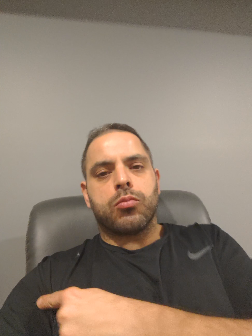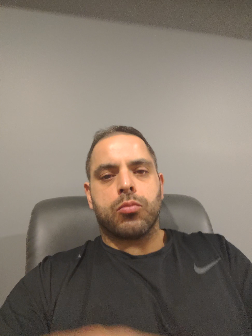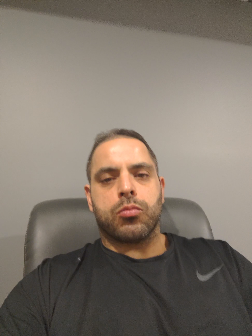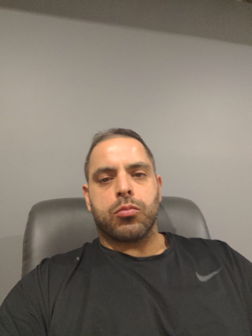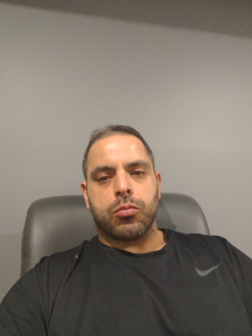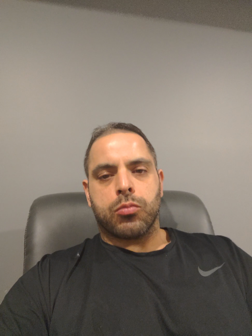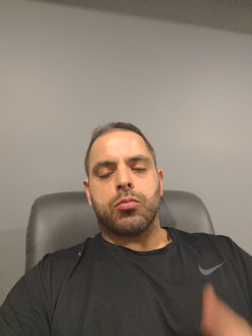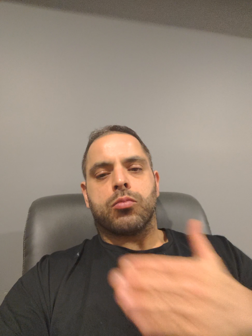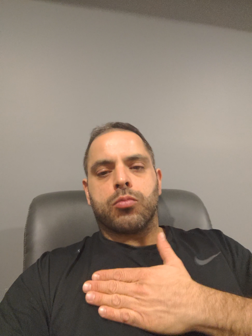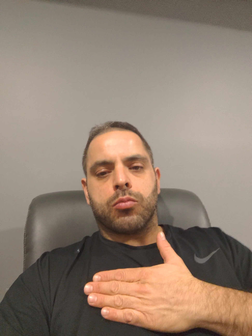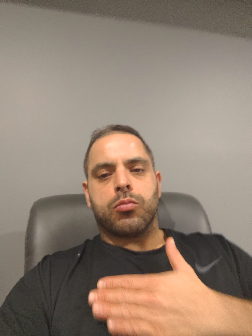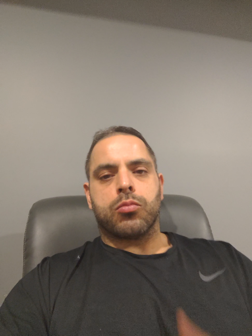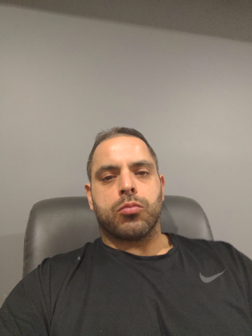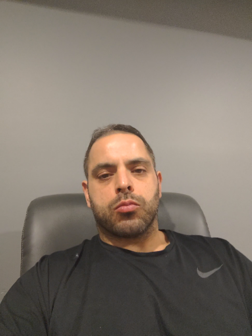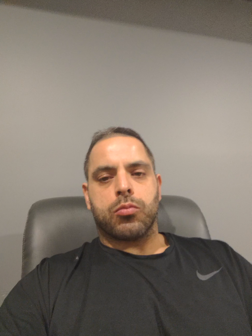my